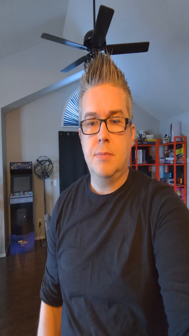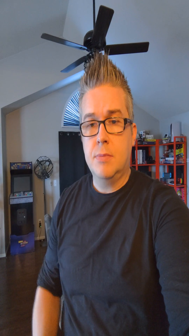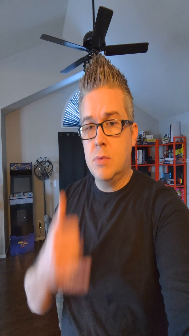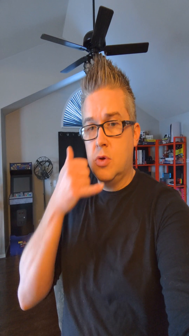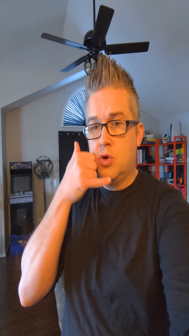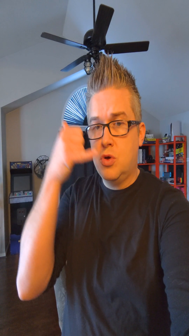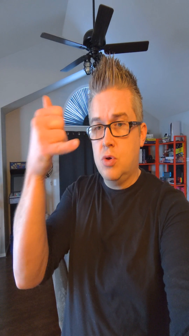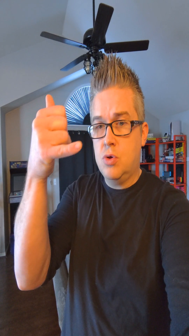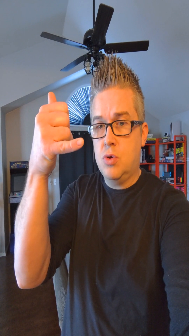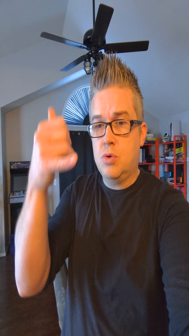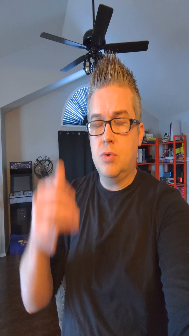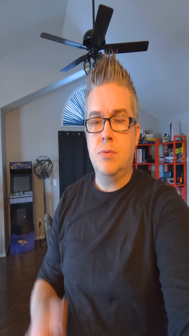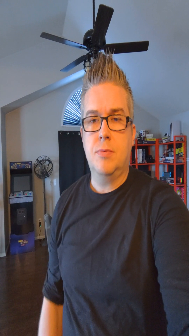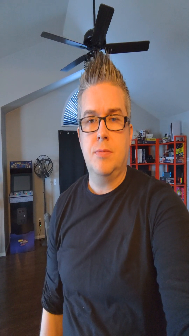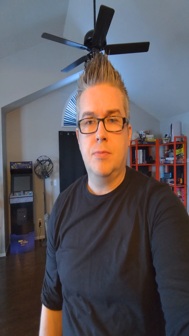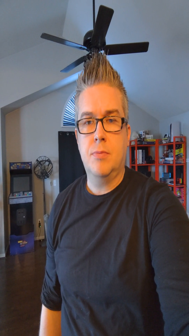call on the phone